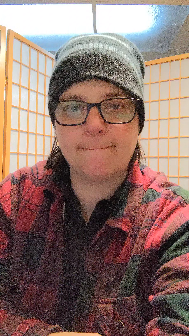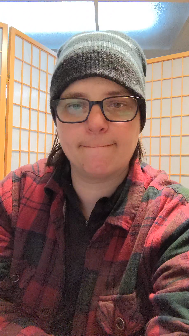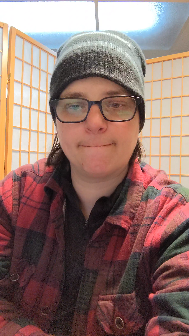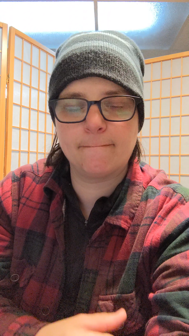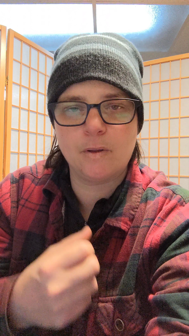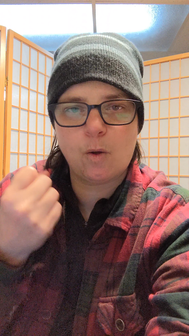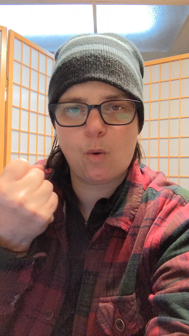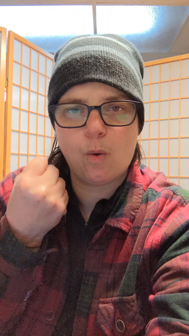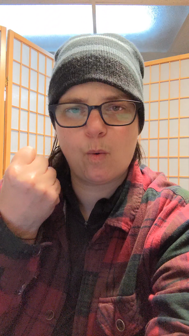hold